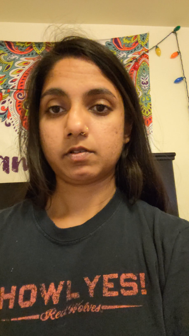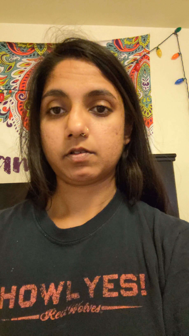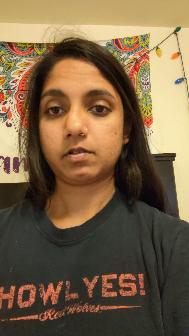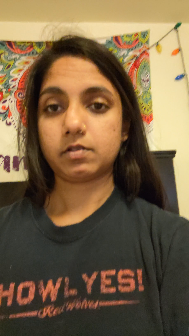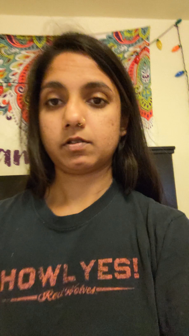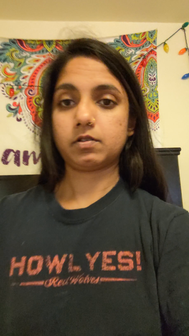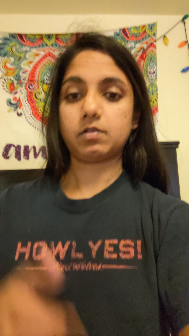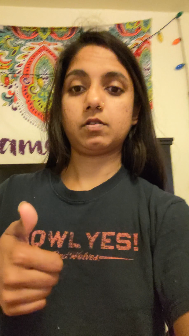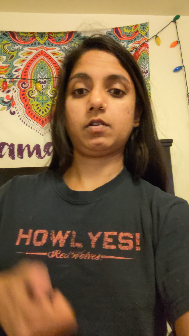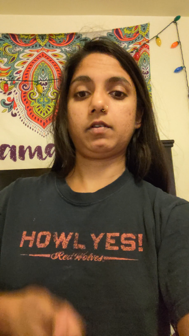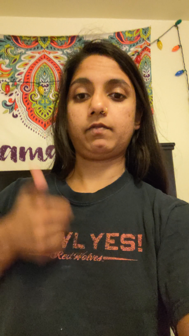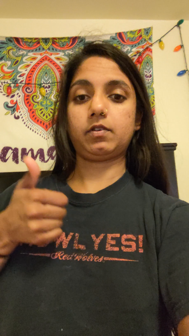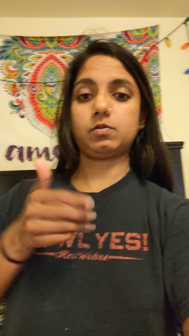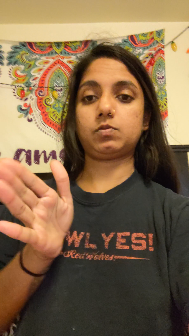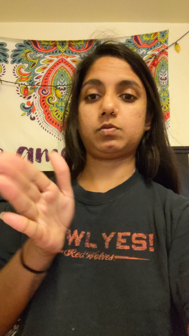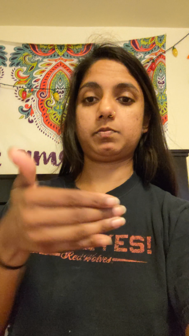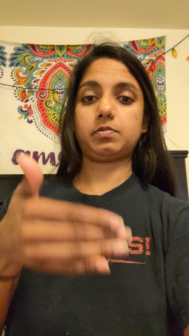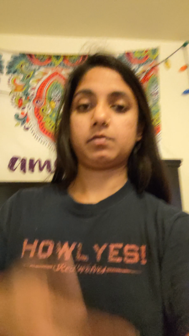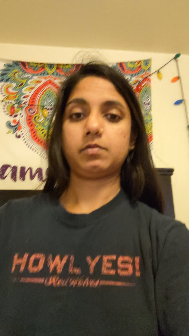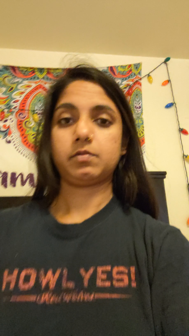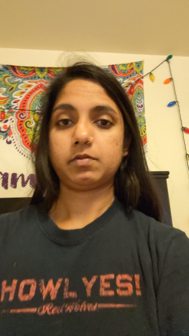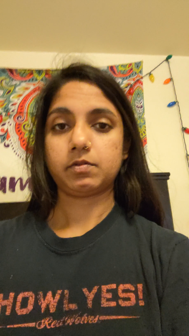living room